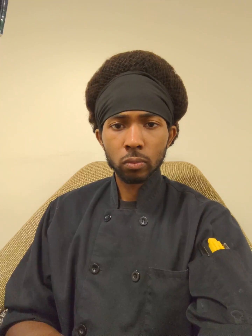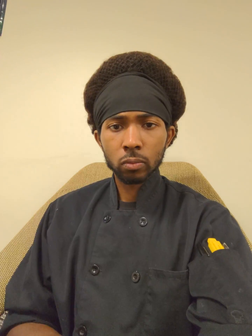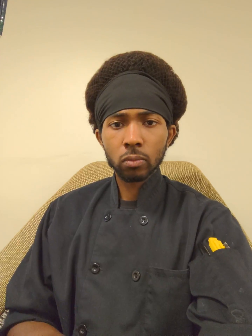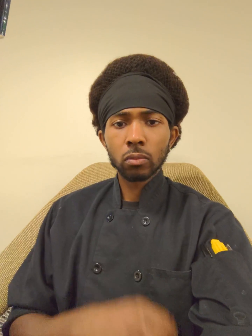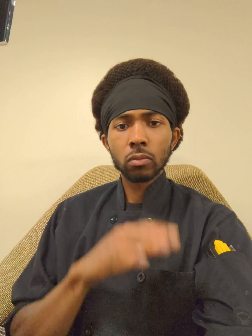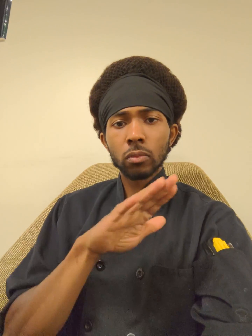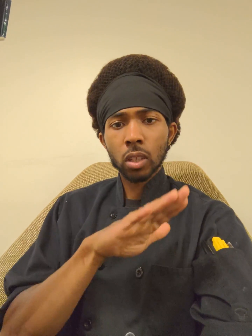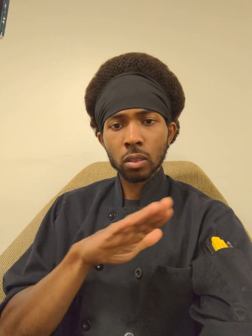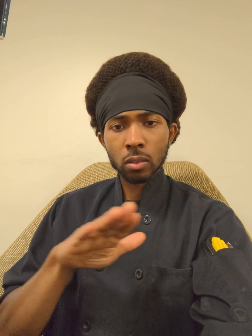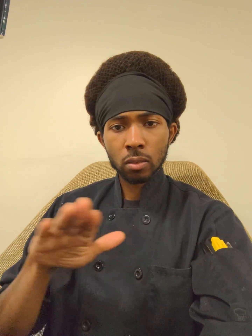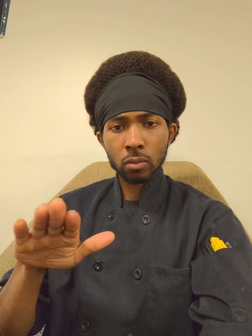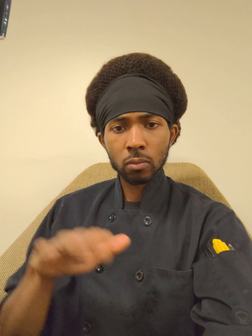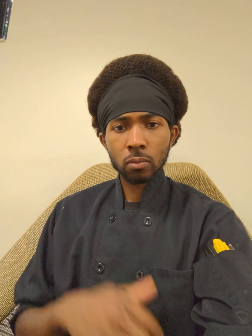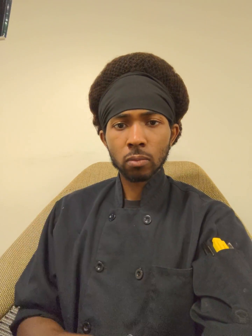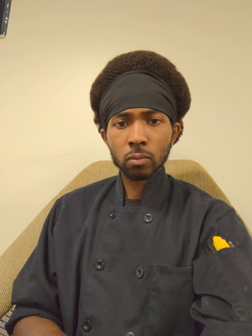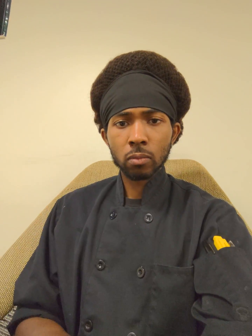nice